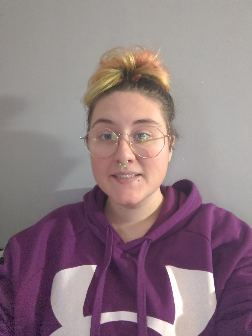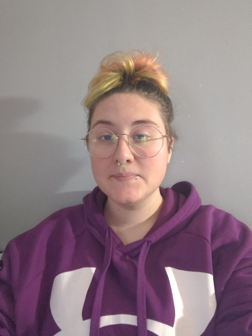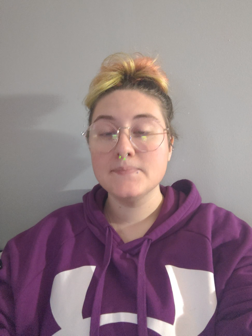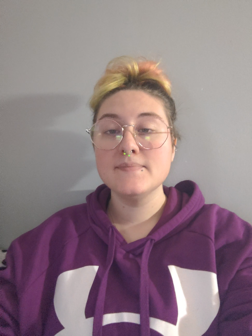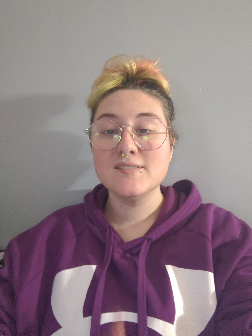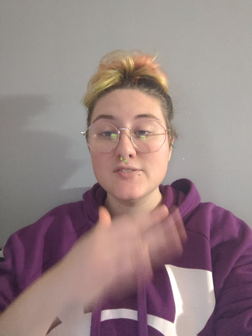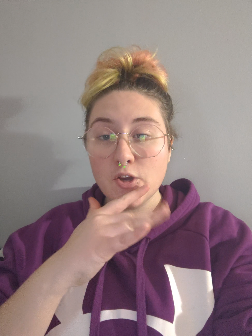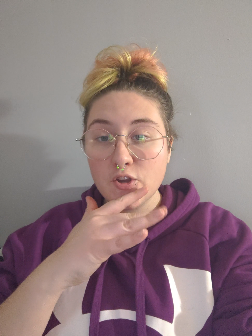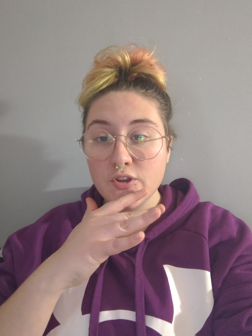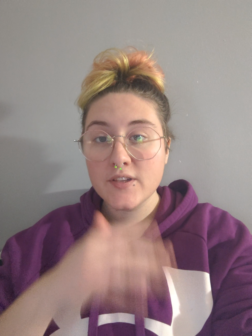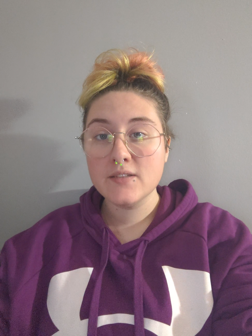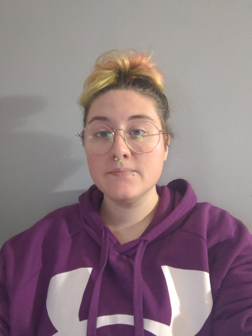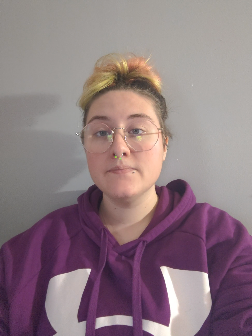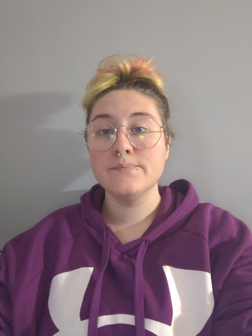dirty